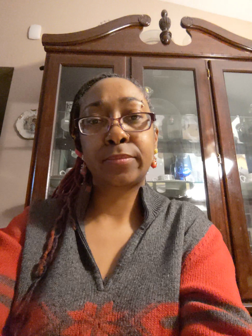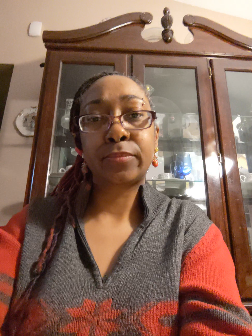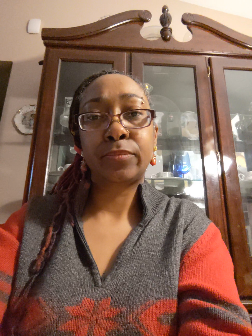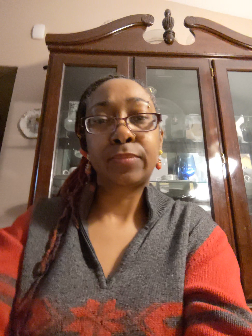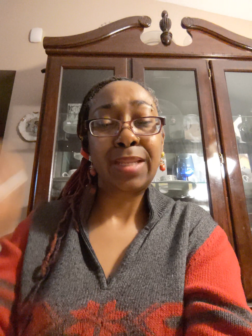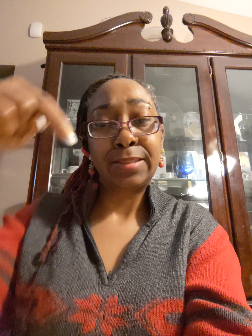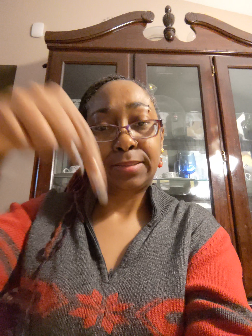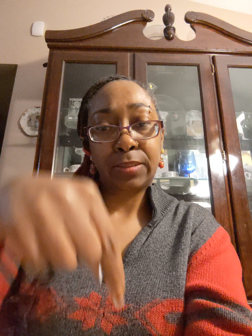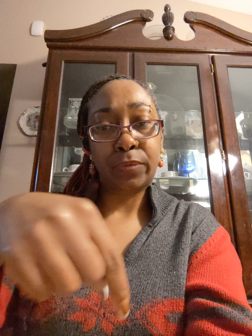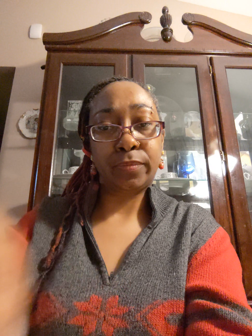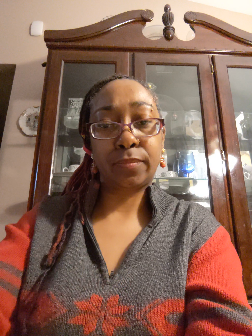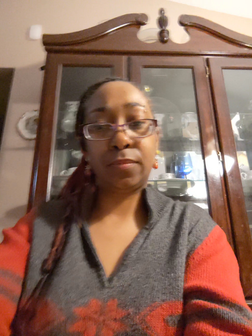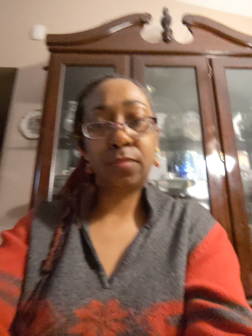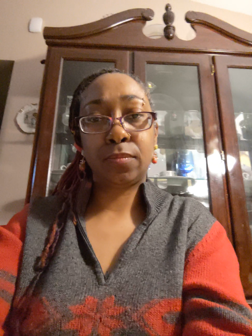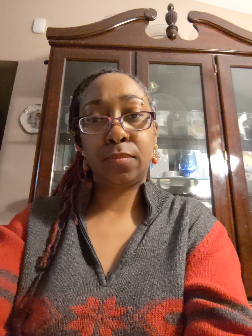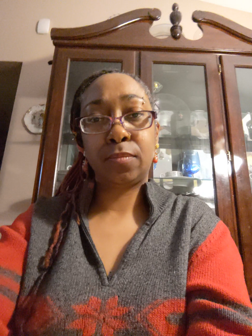down